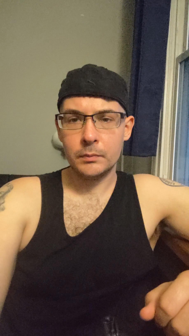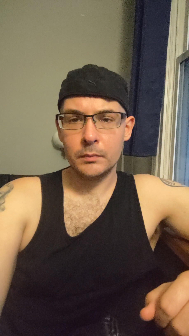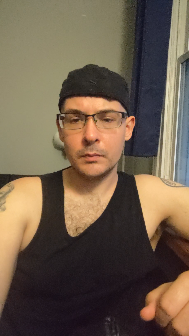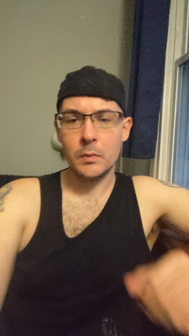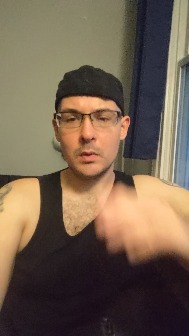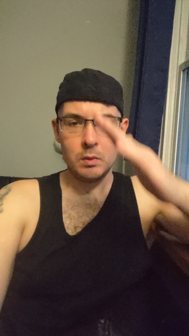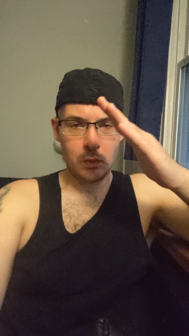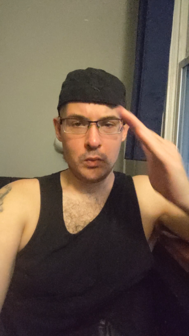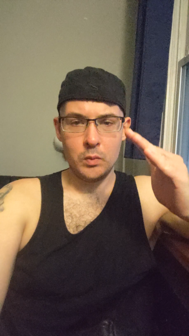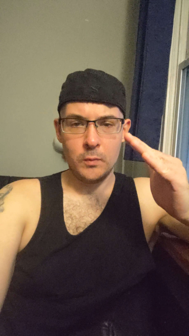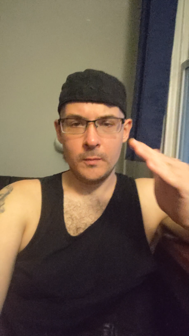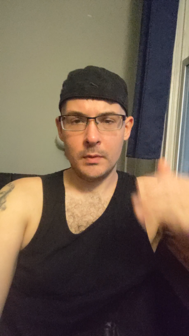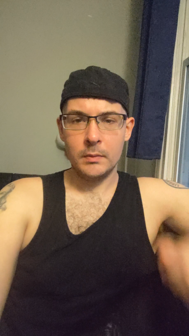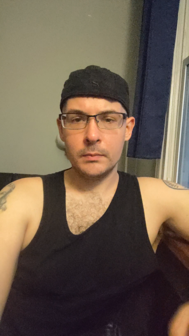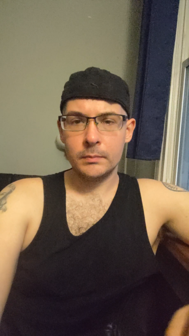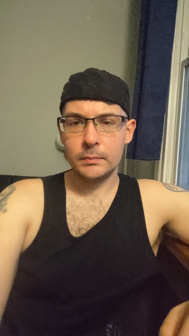roof